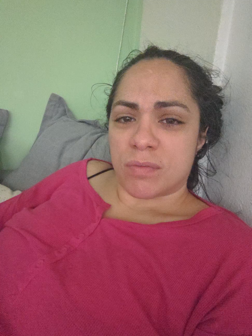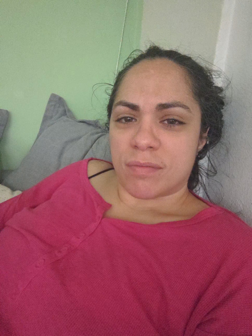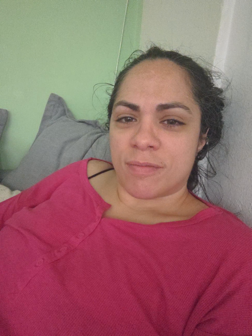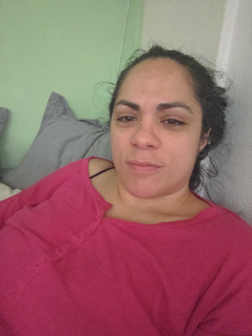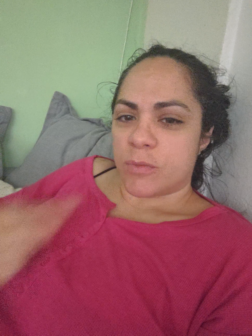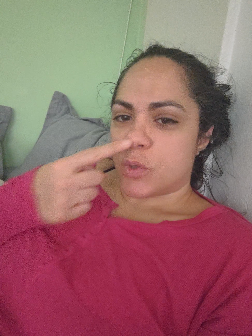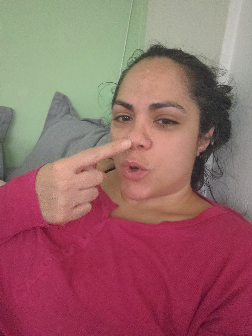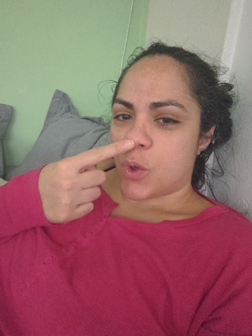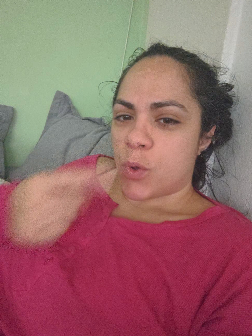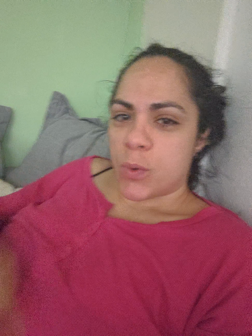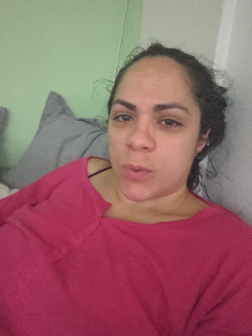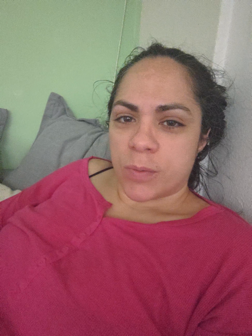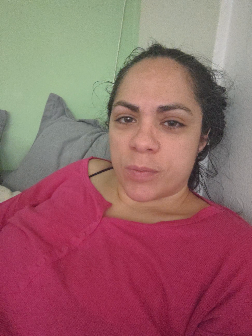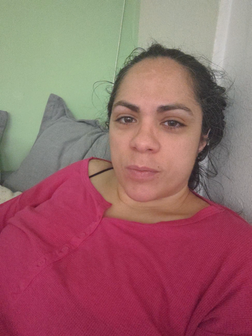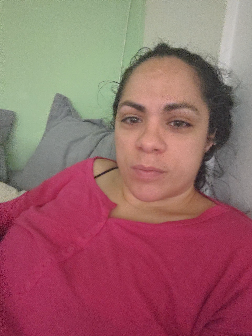nose